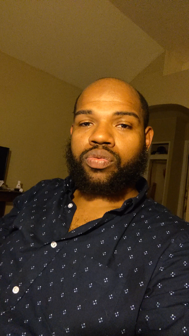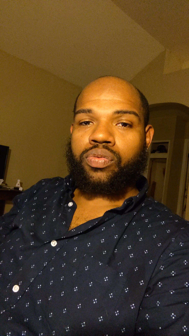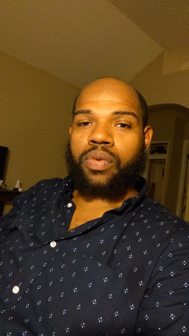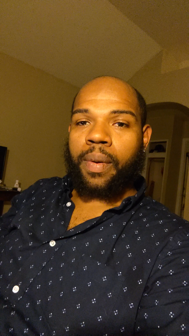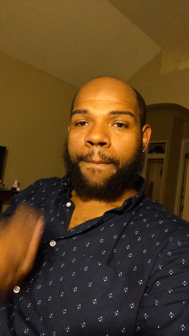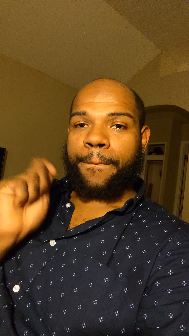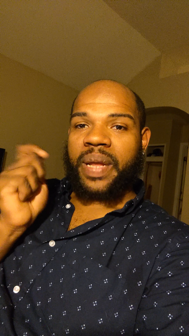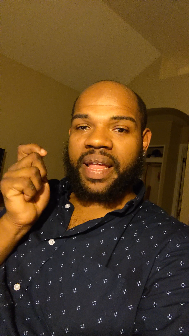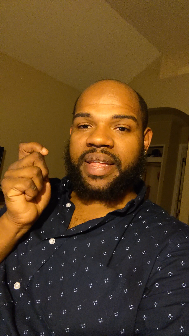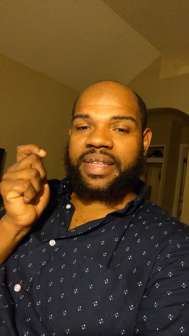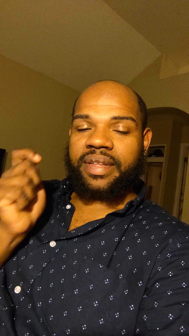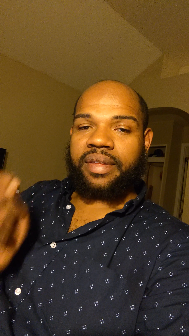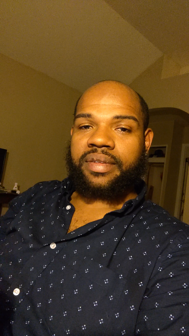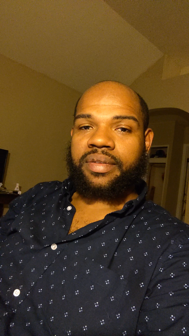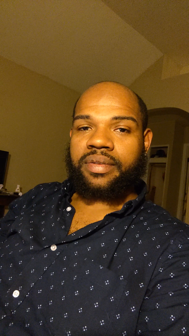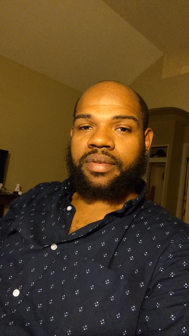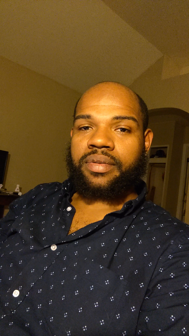bat